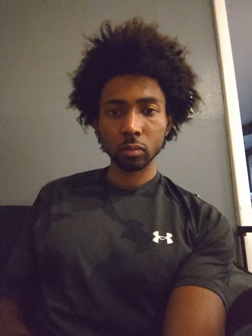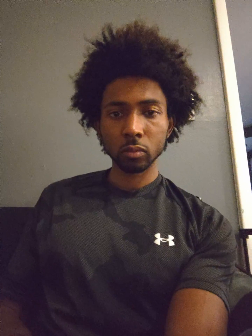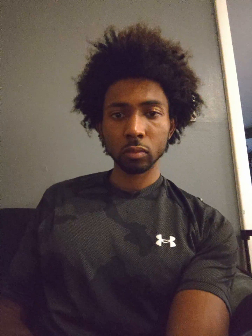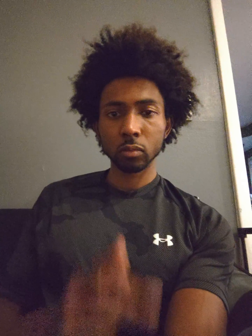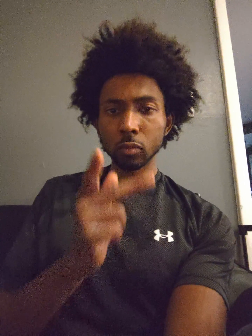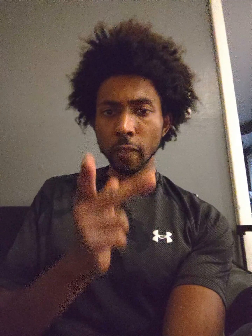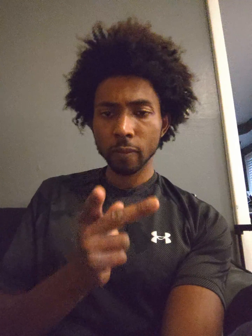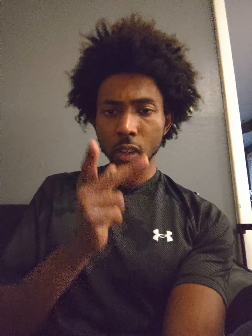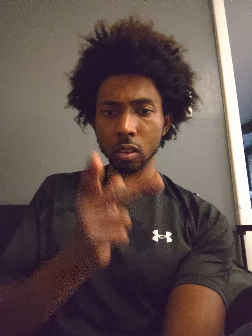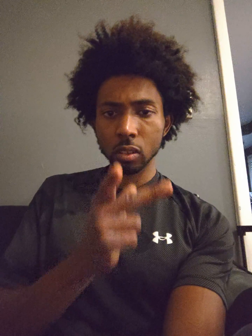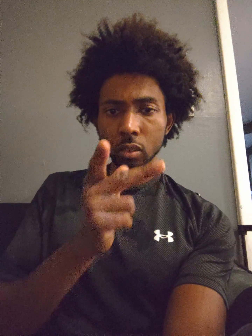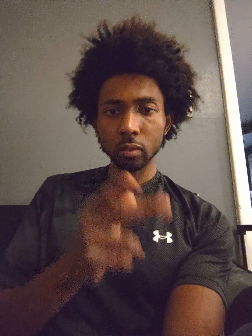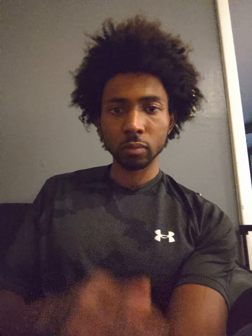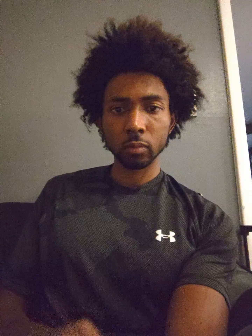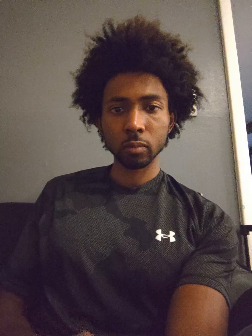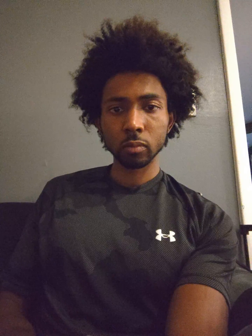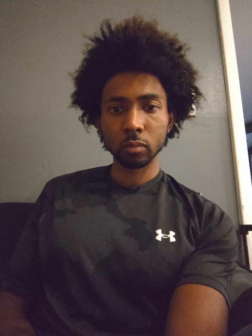careful